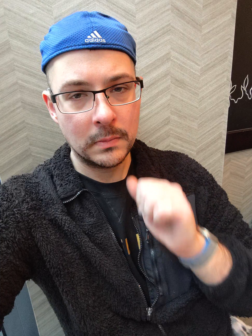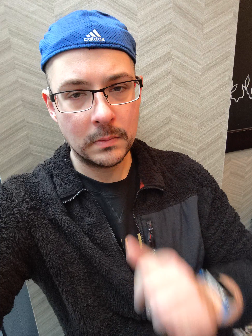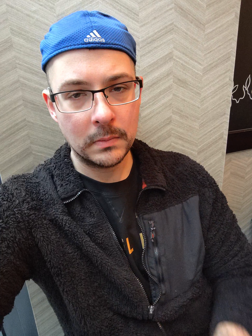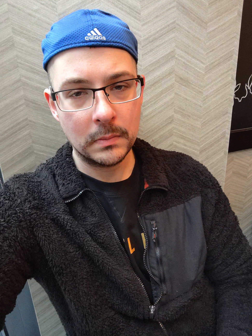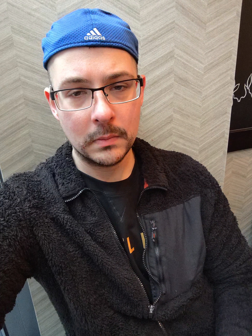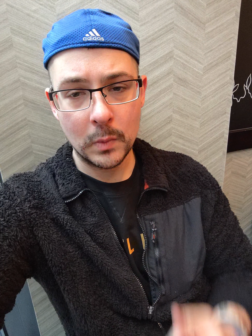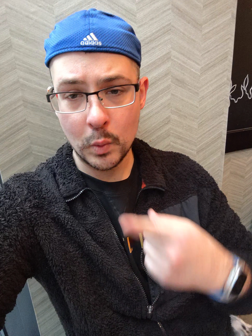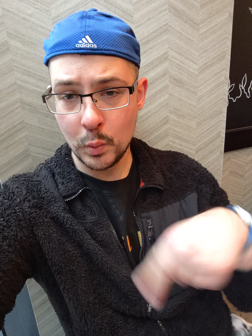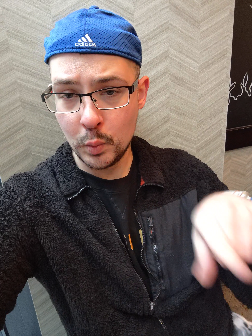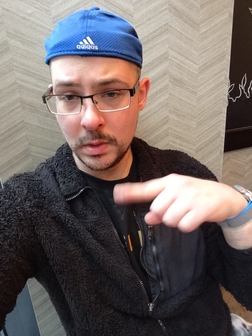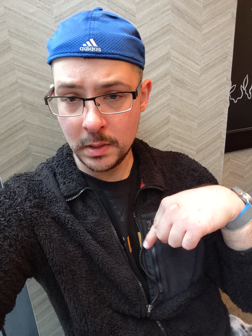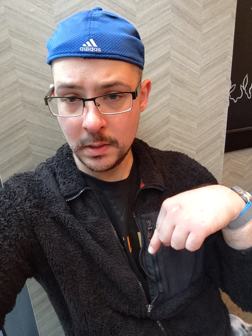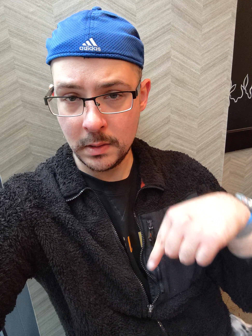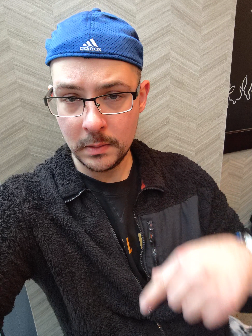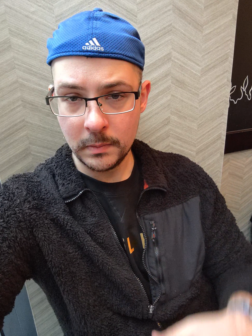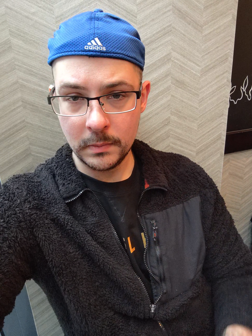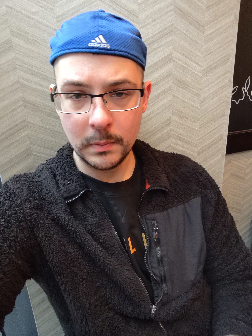we